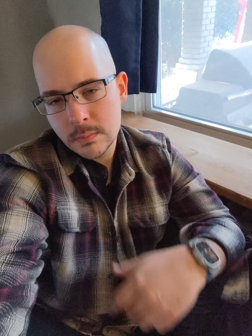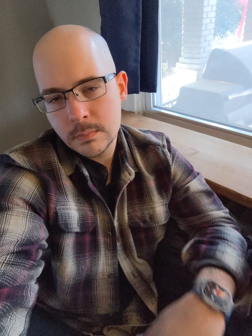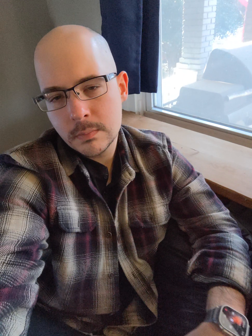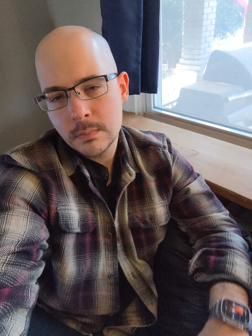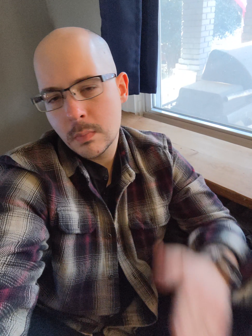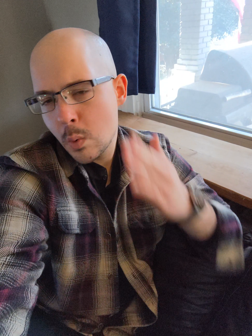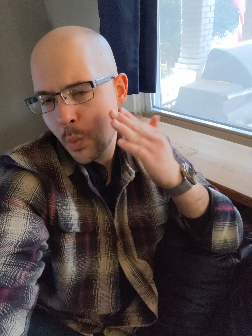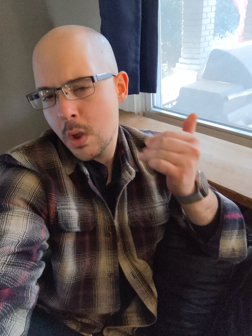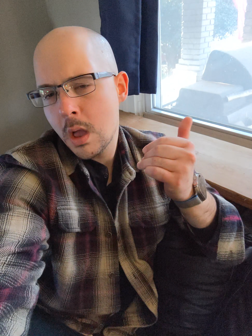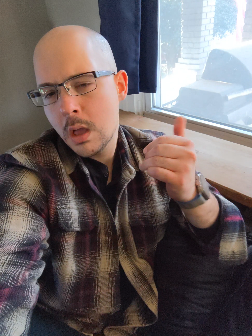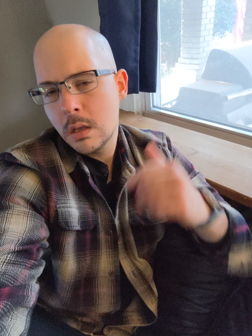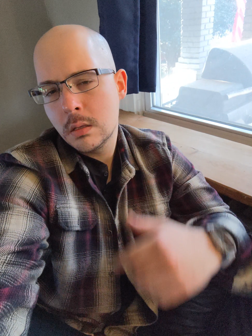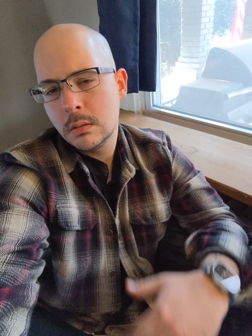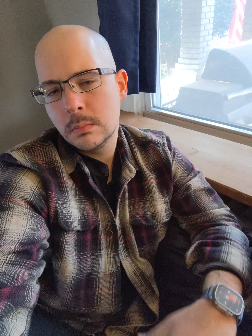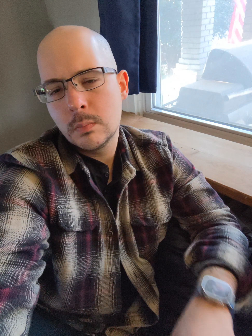why